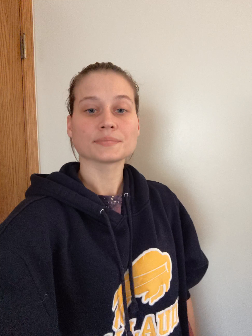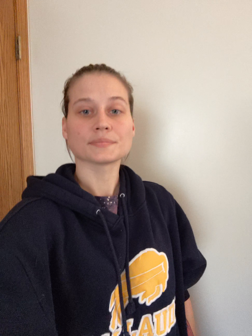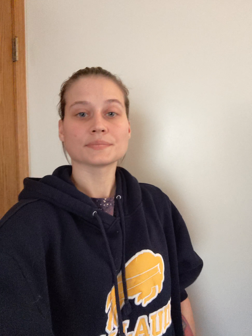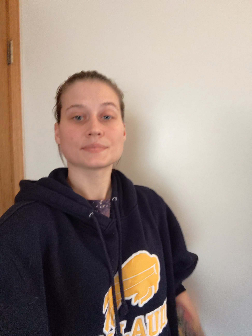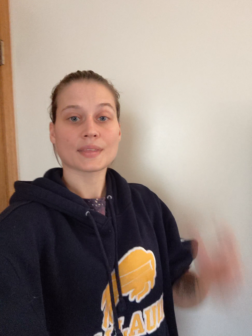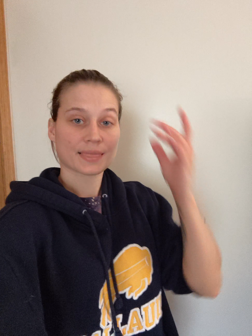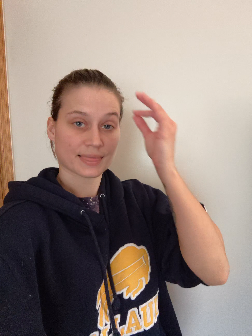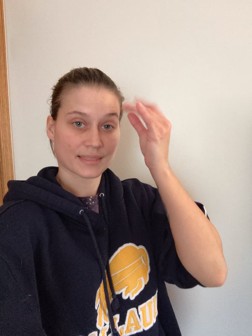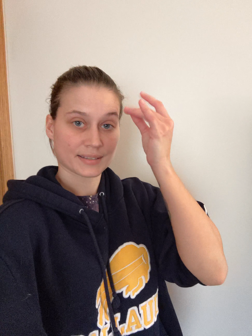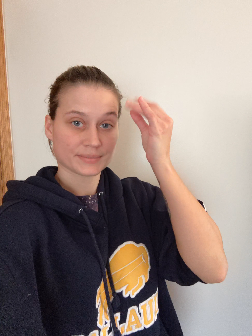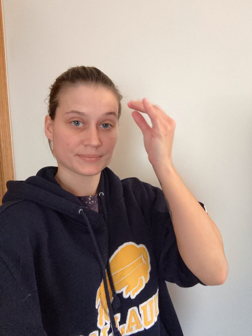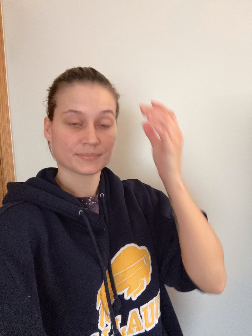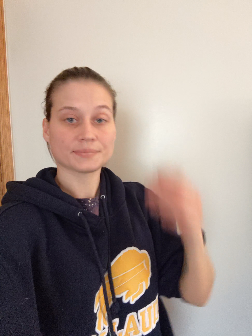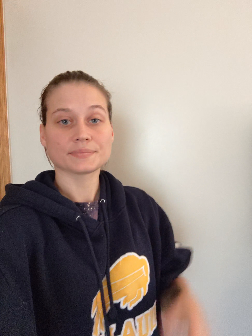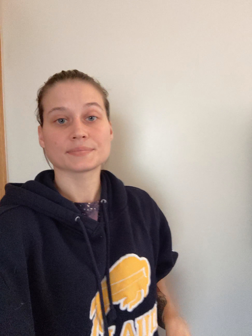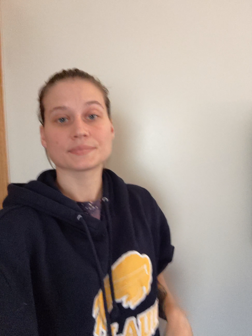think